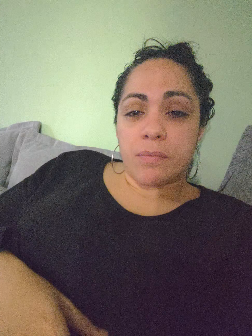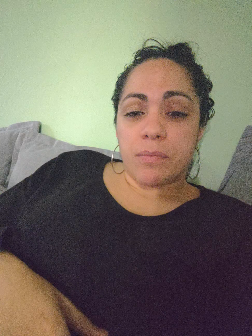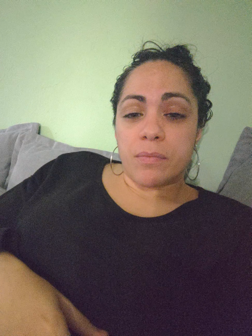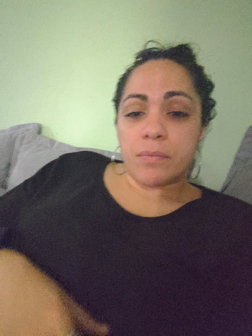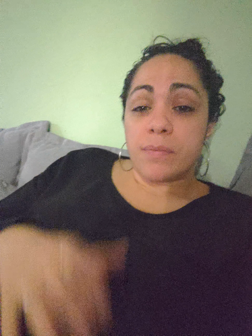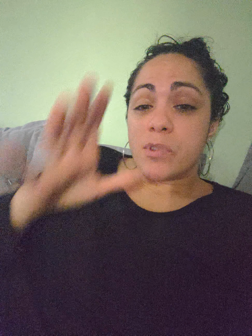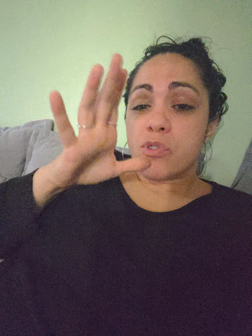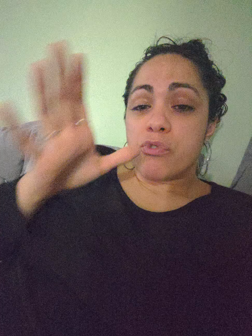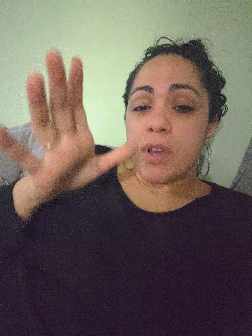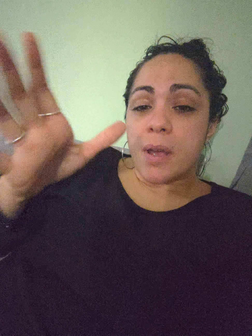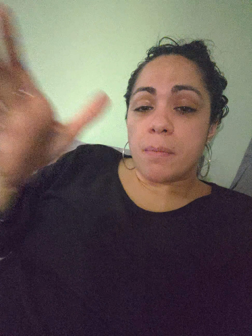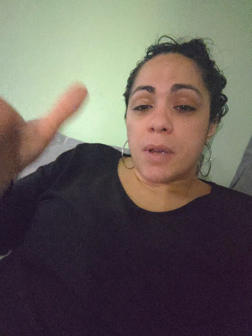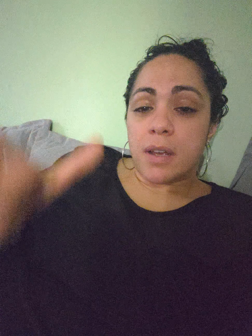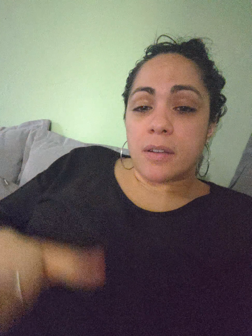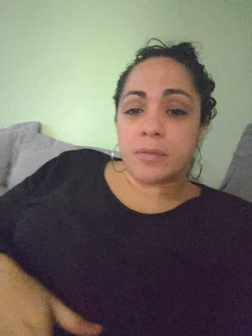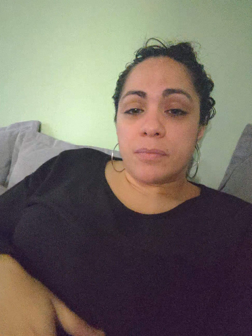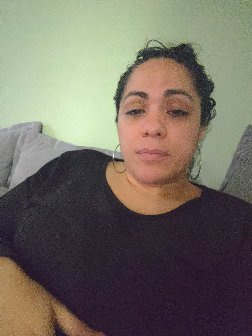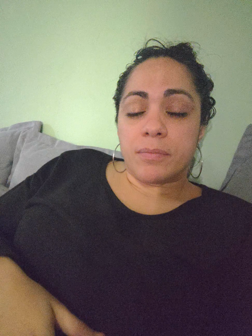grandma